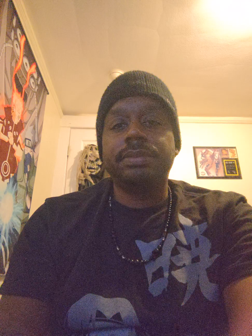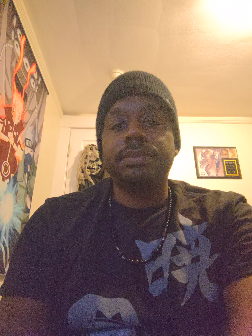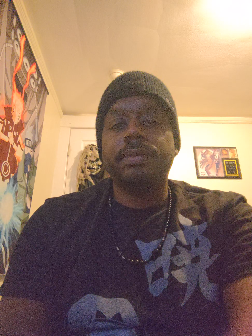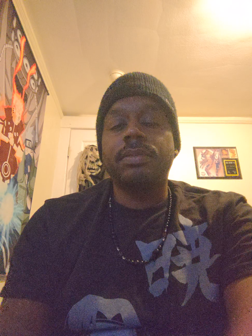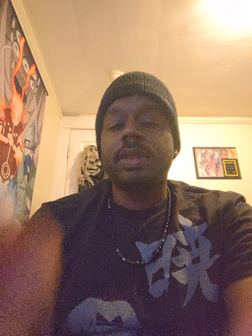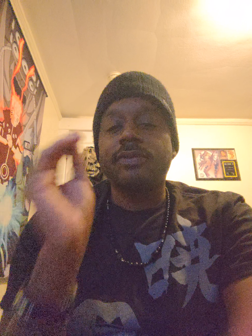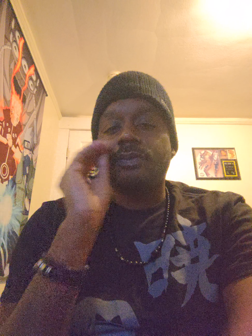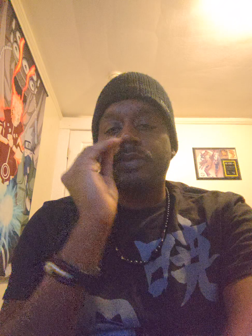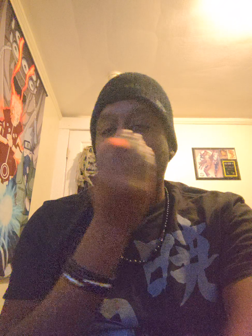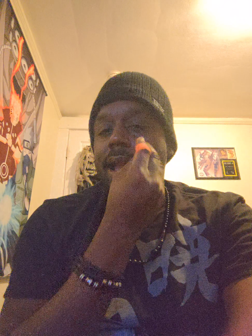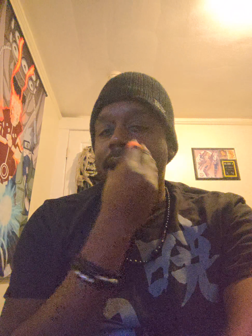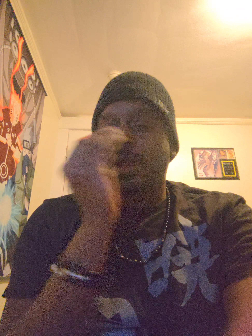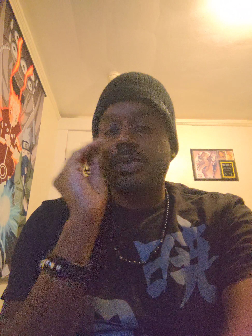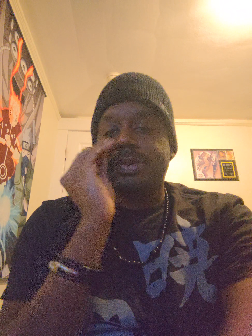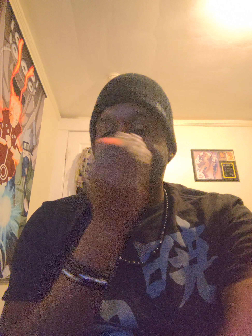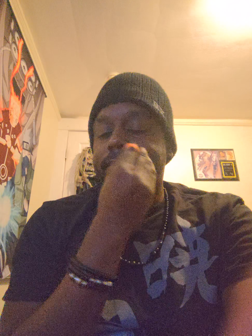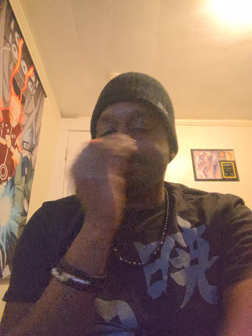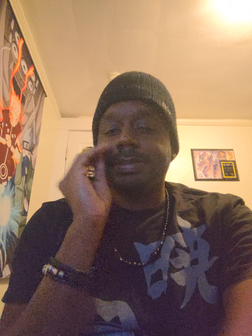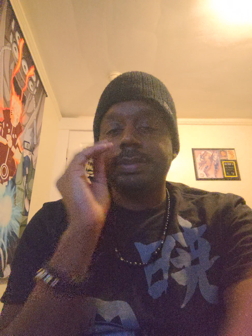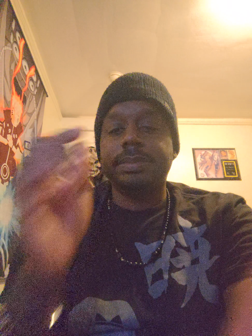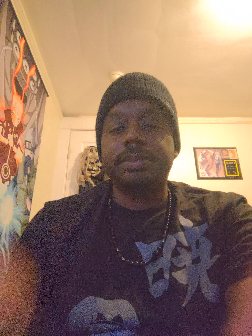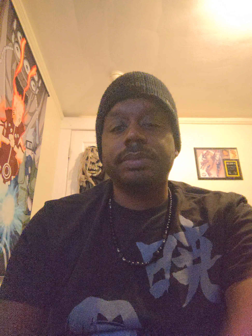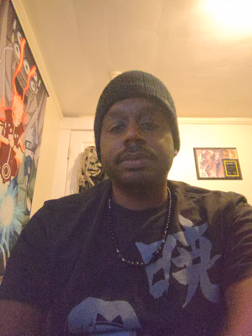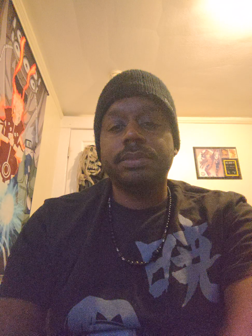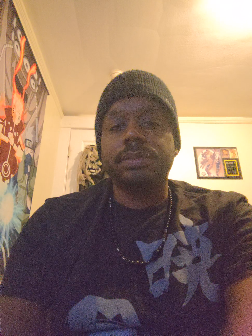flower